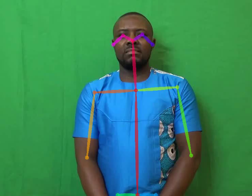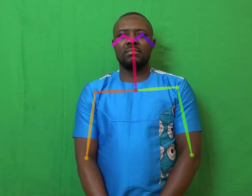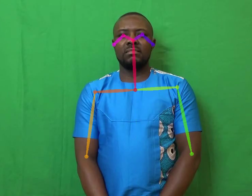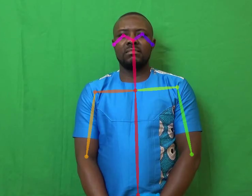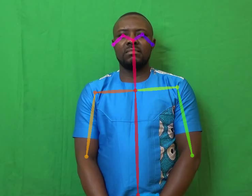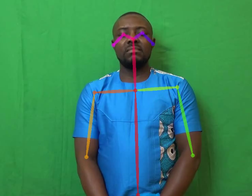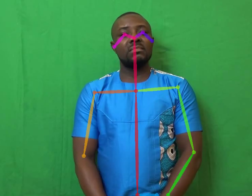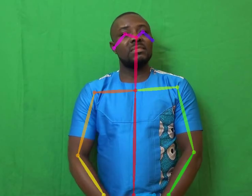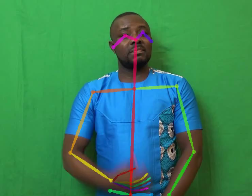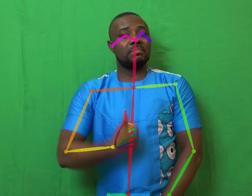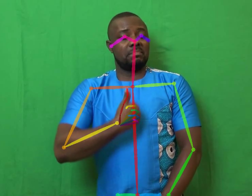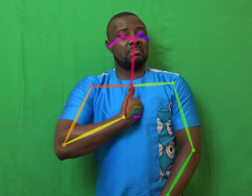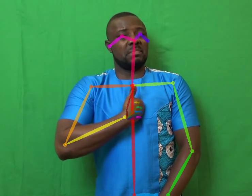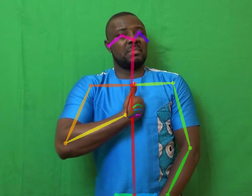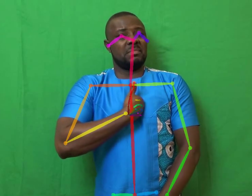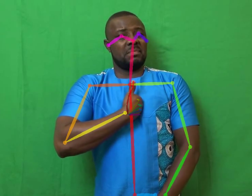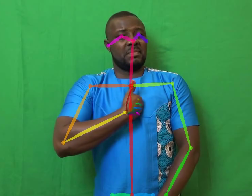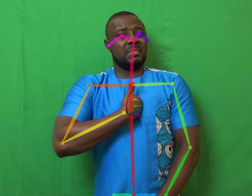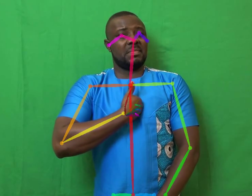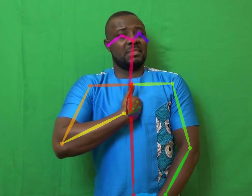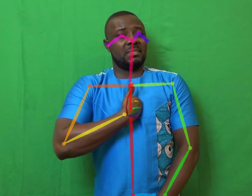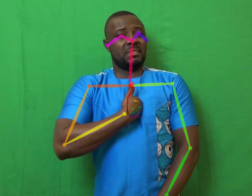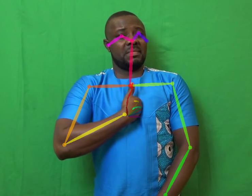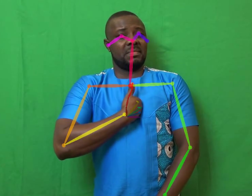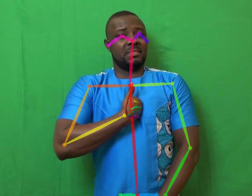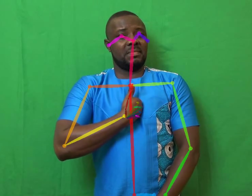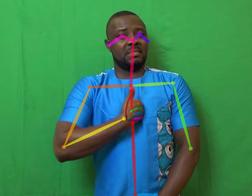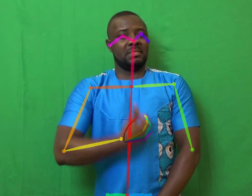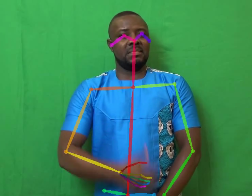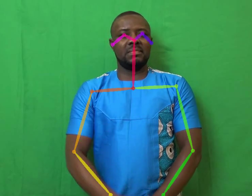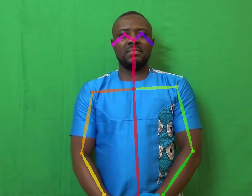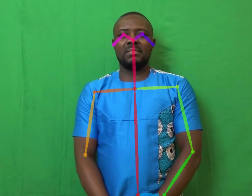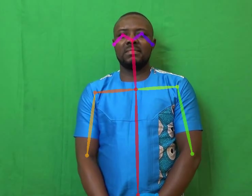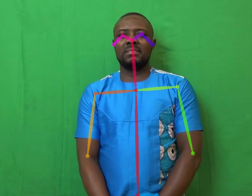myself or own